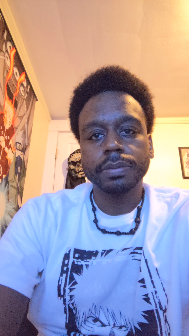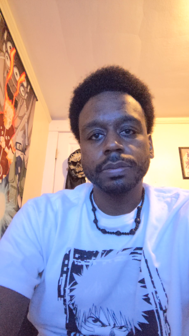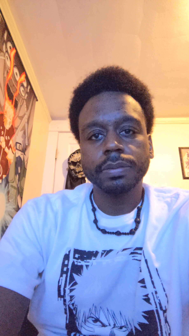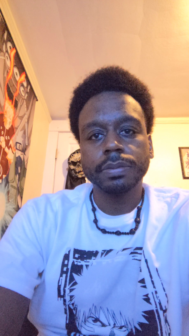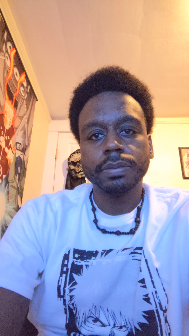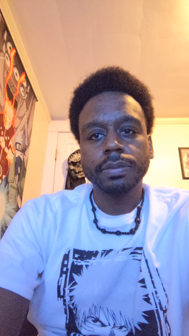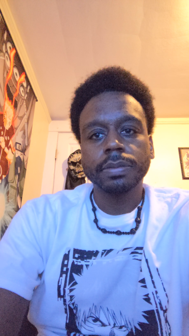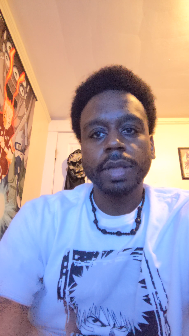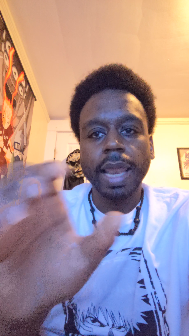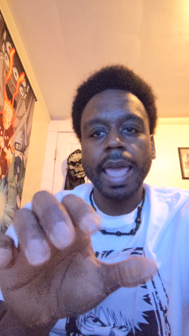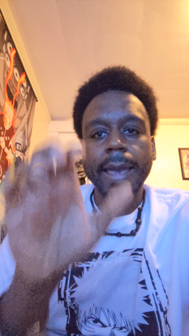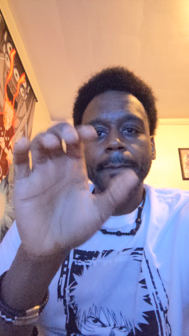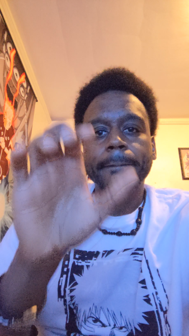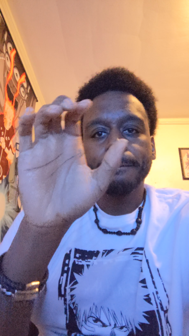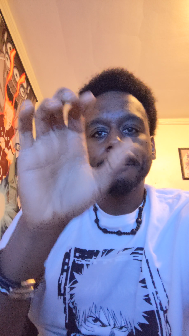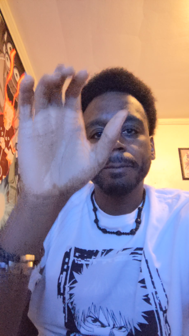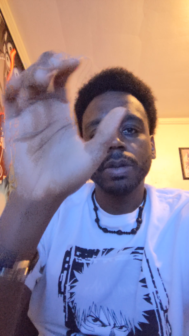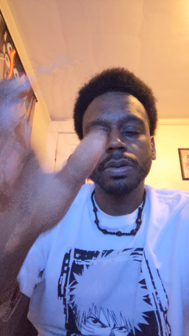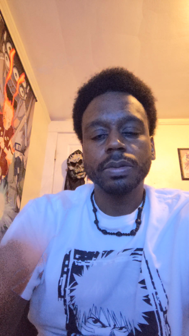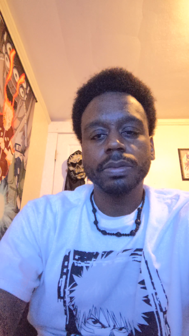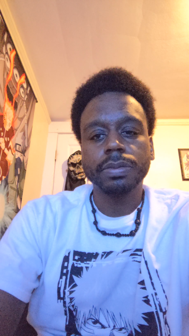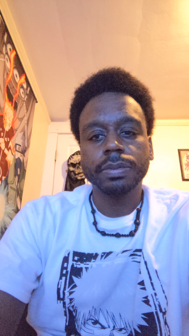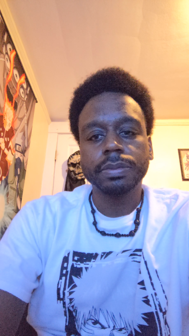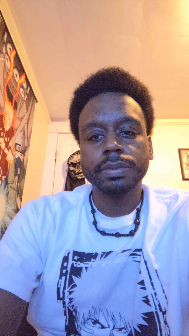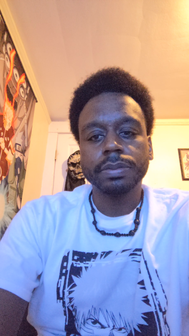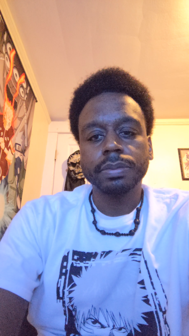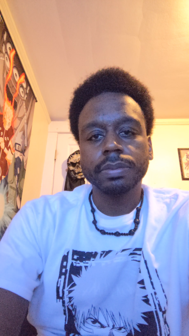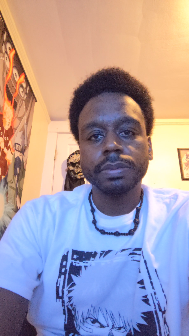climb